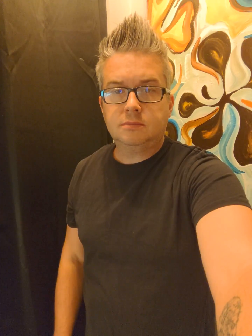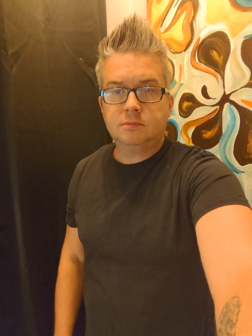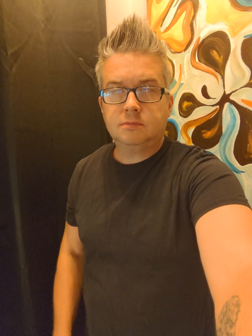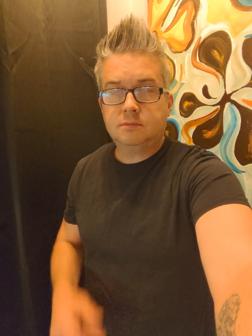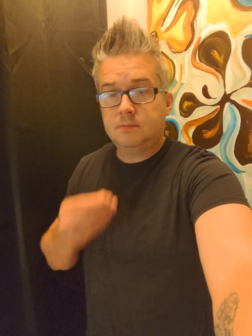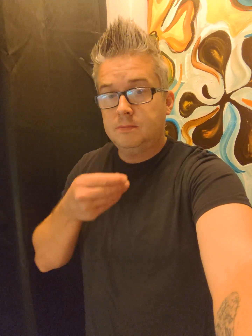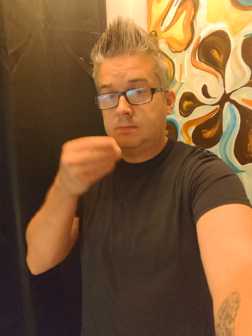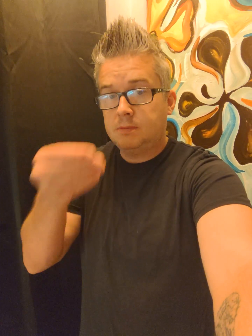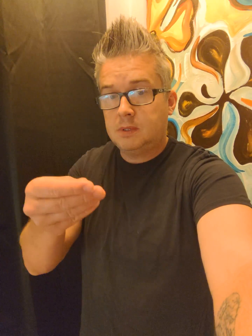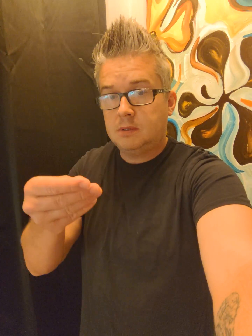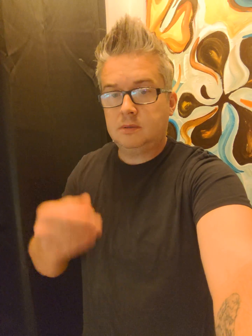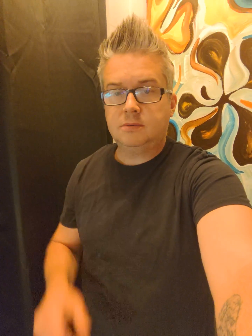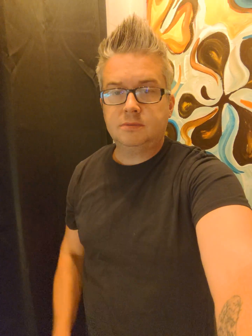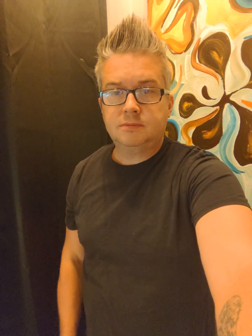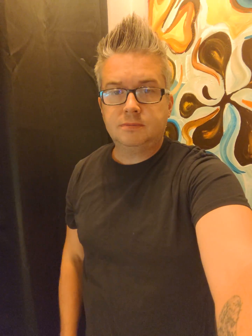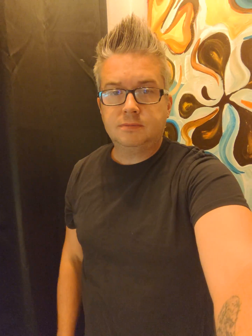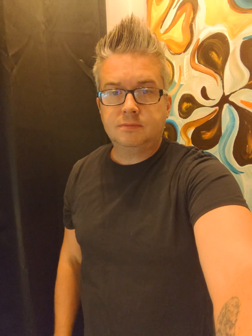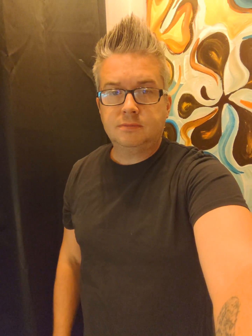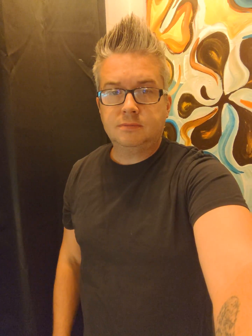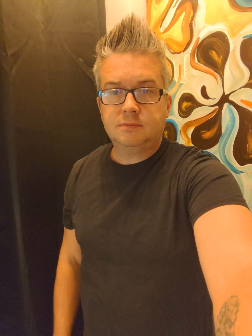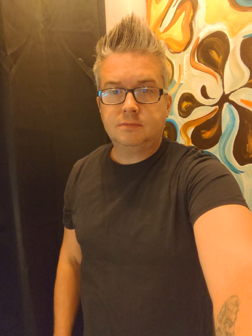buy